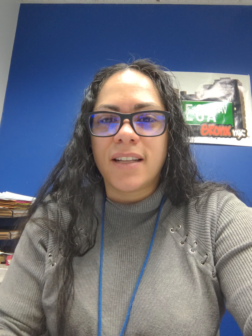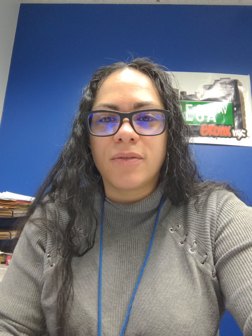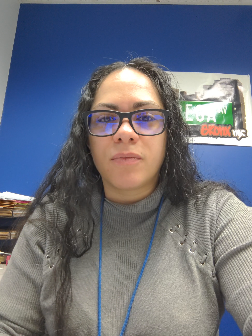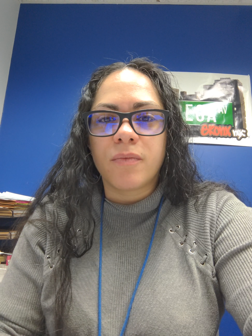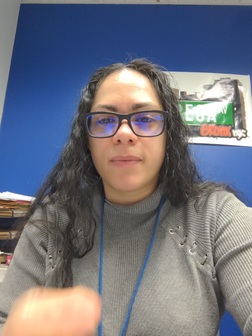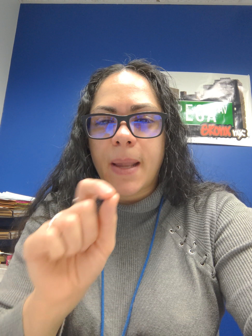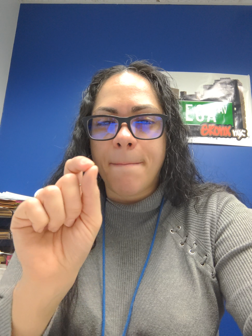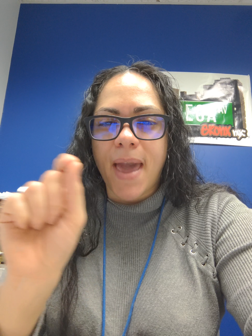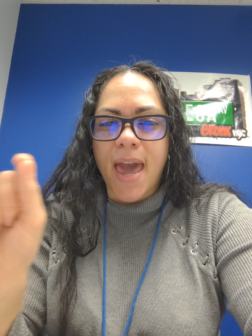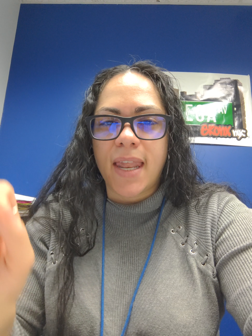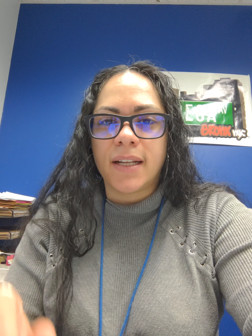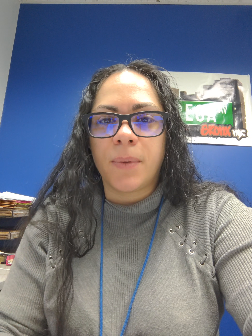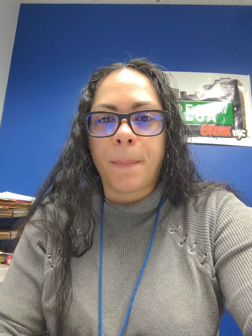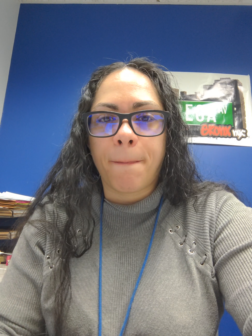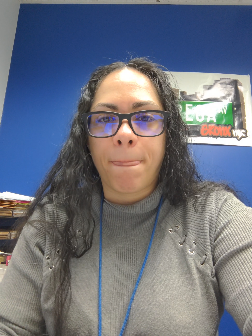pen